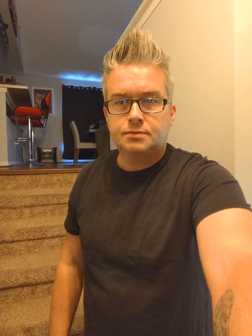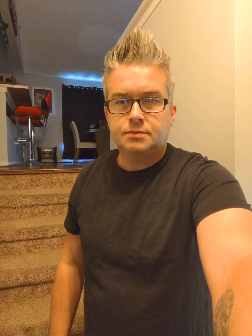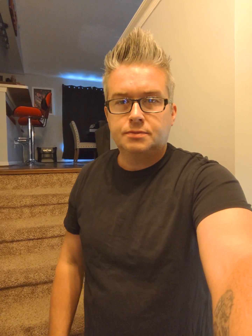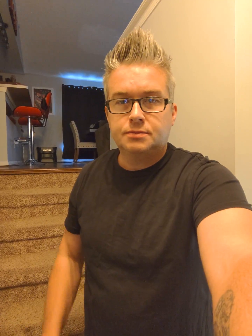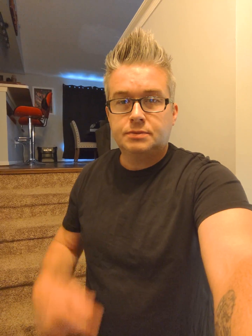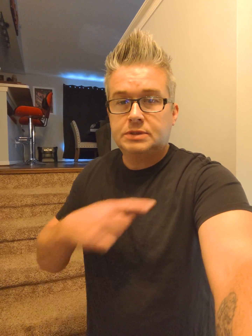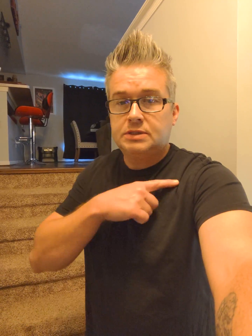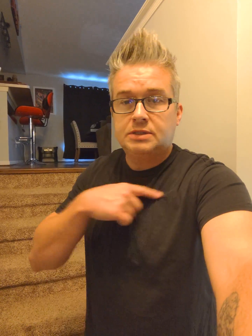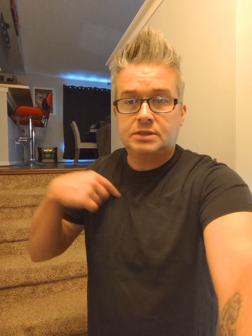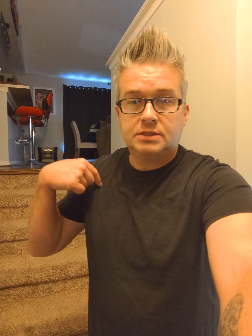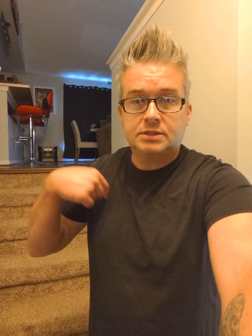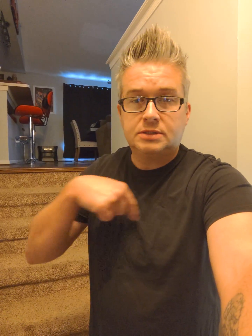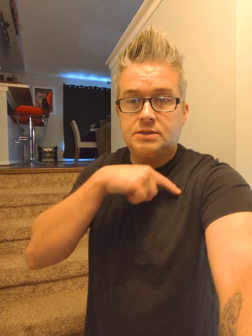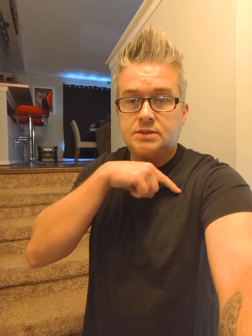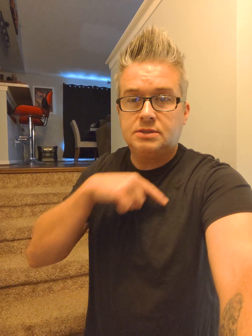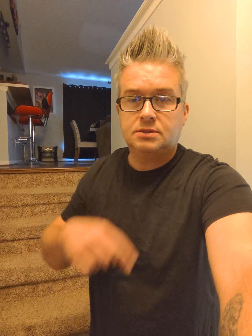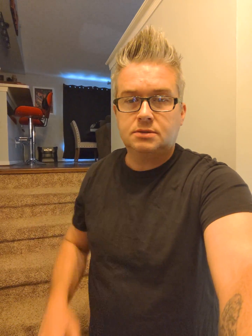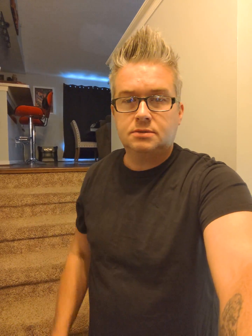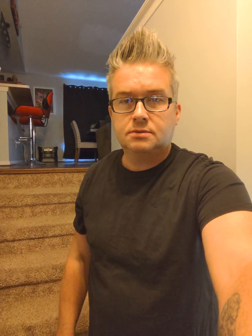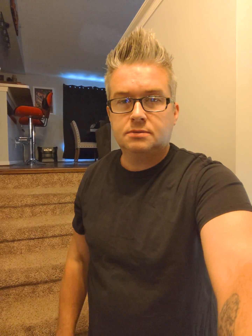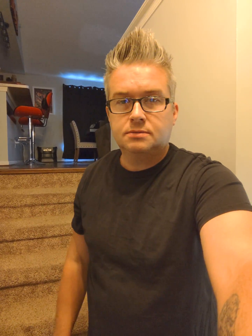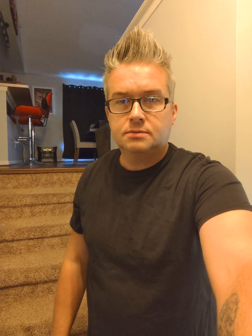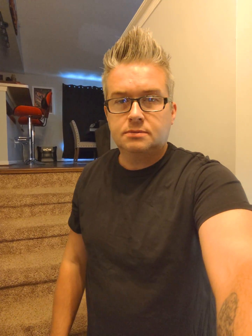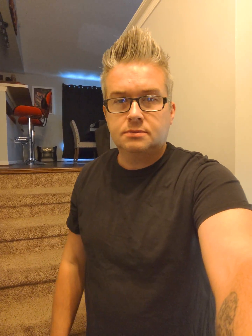bib